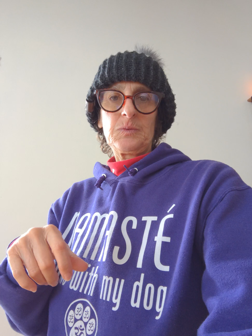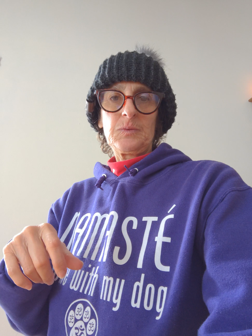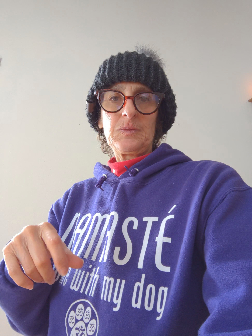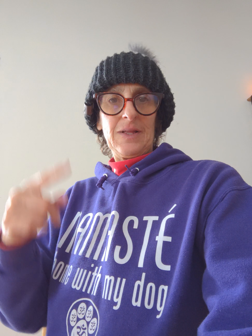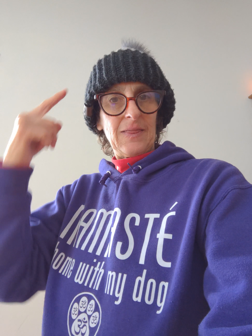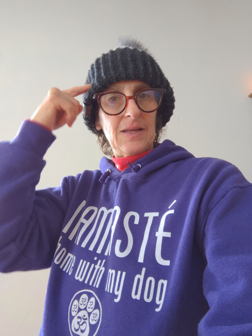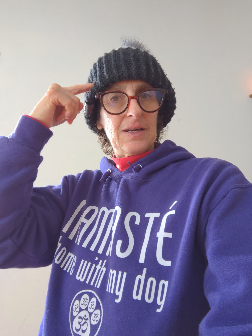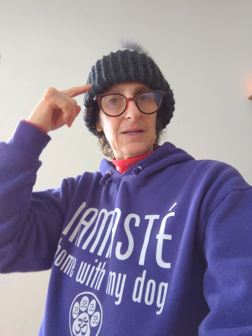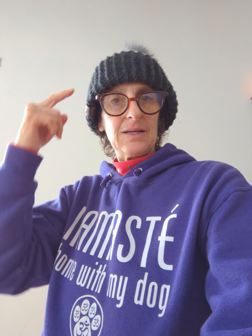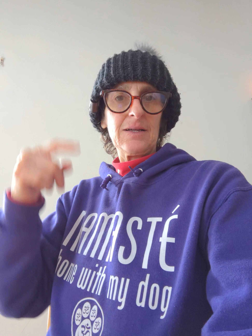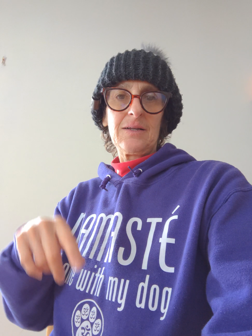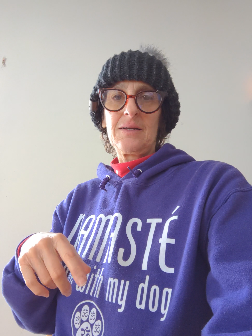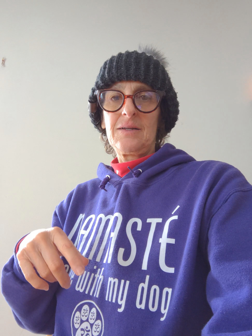think